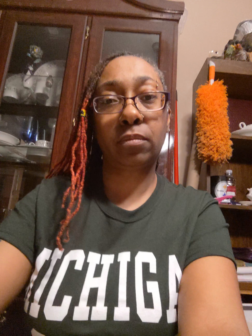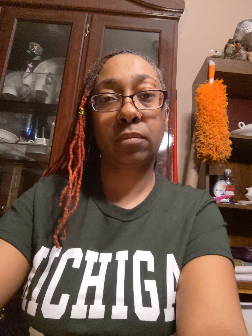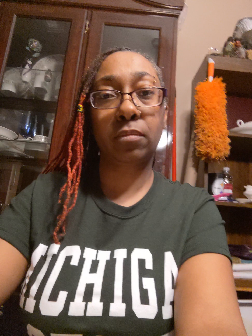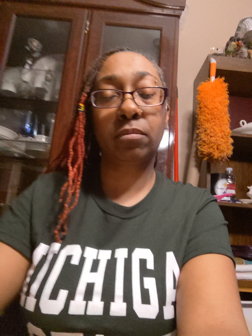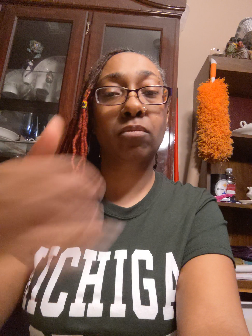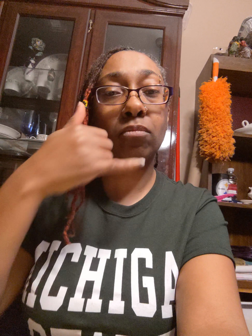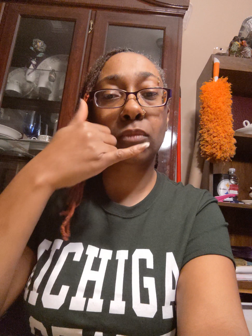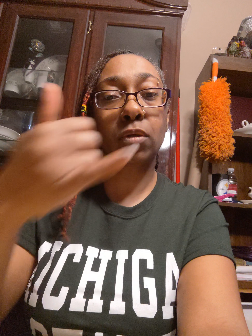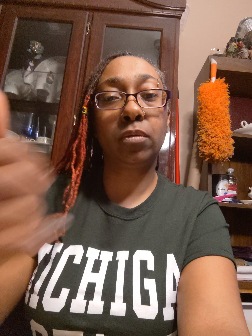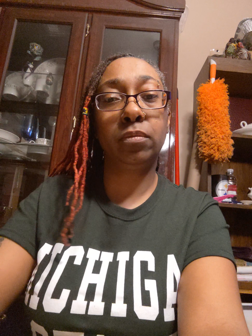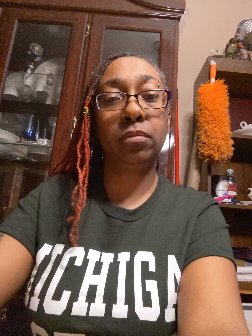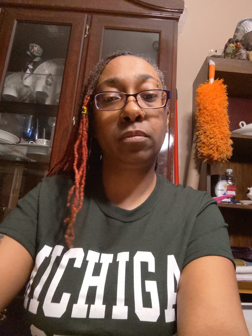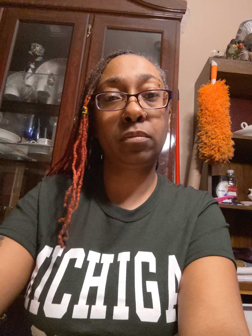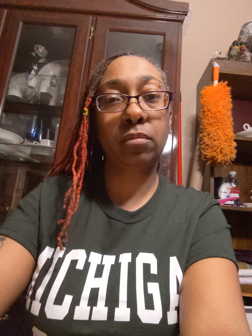call on the phone